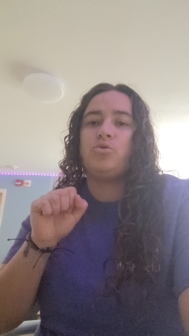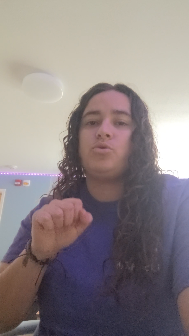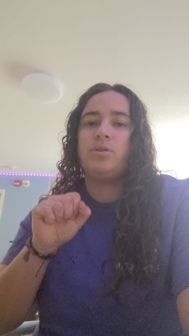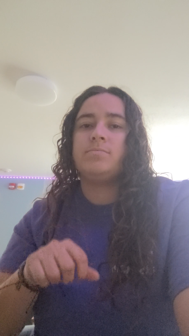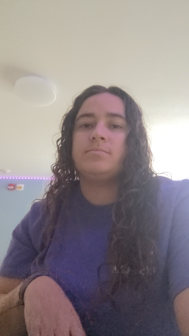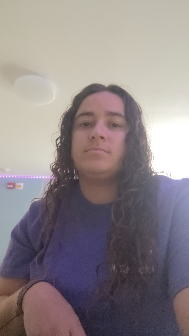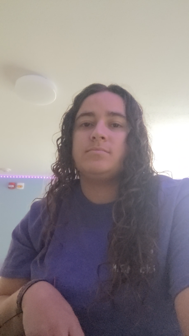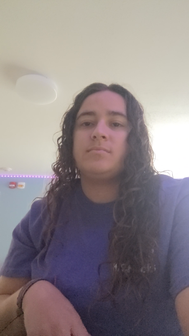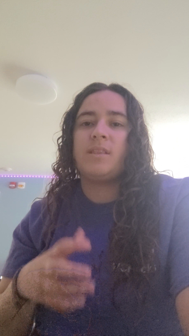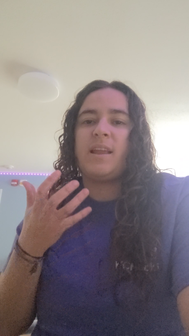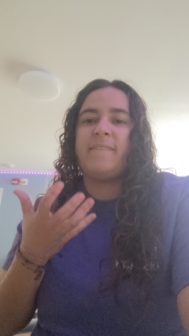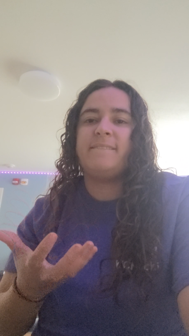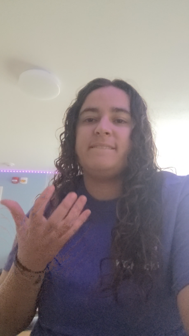heavy